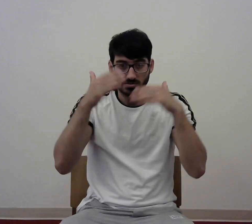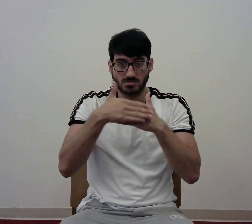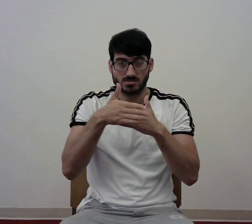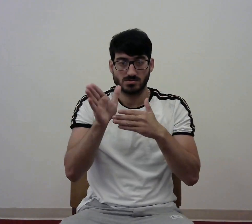ac